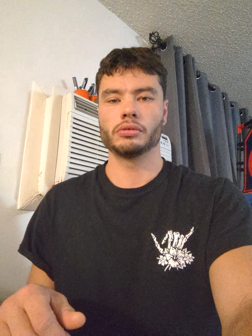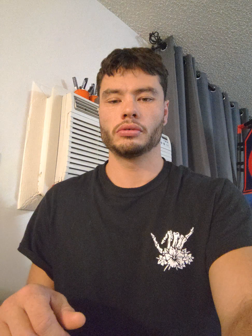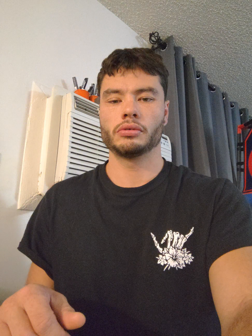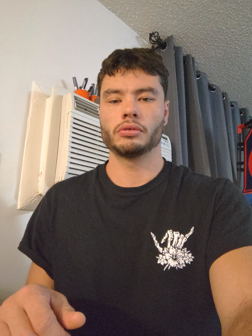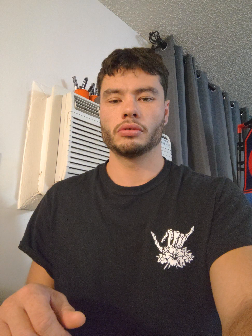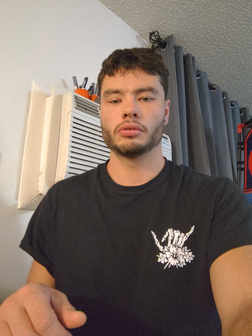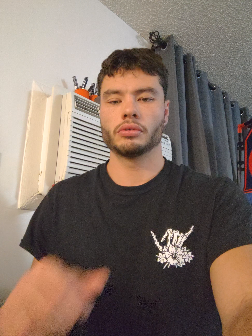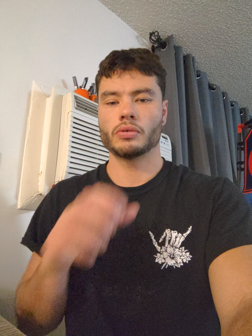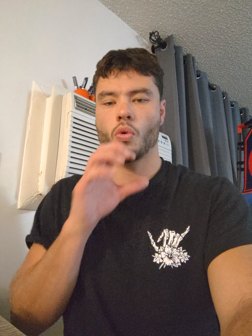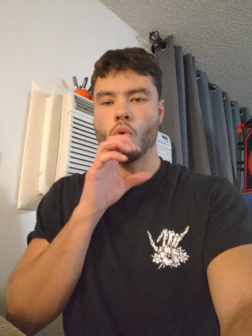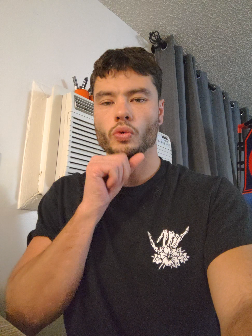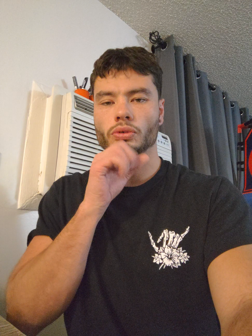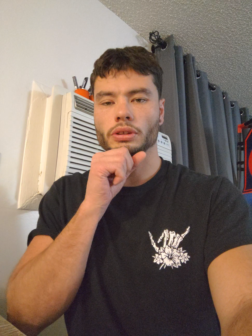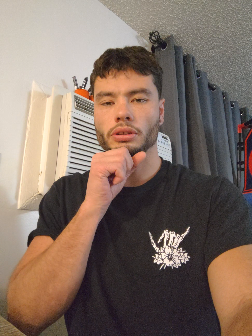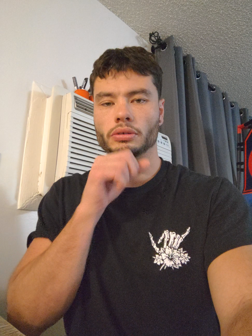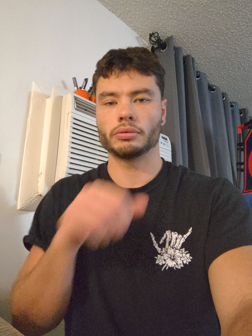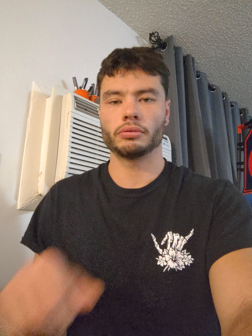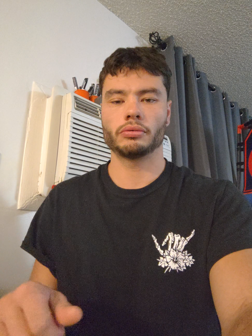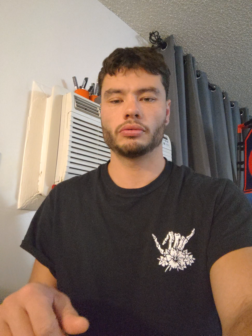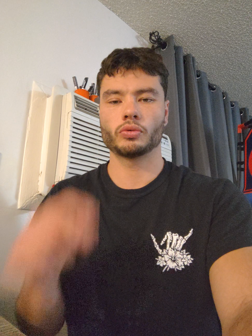orange